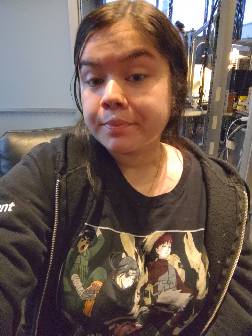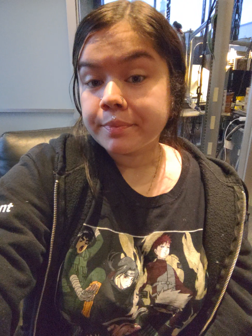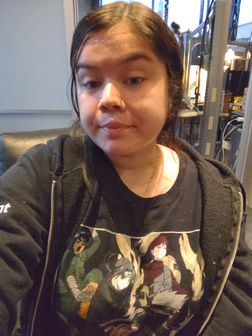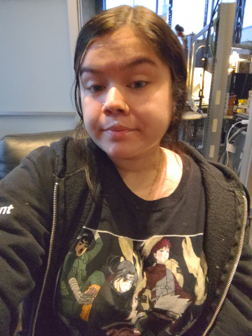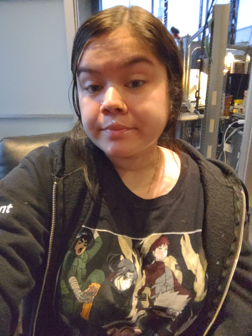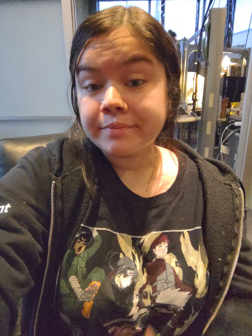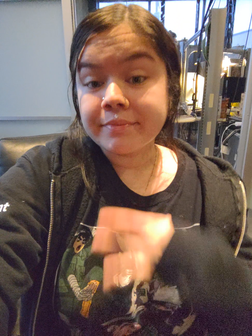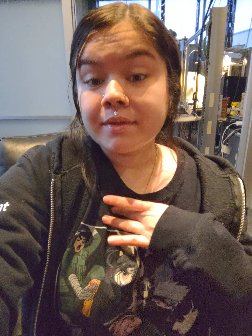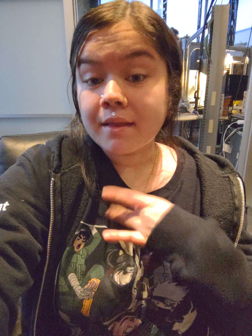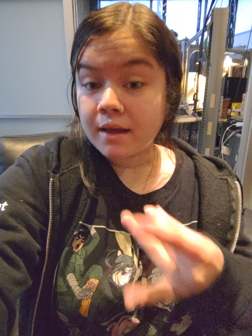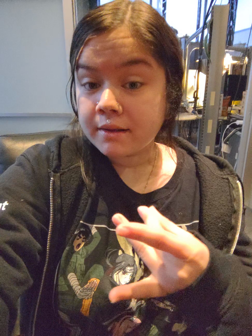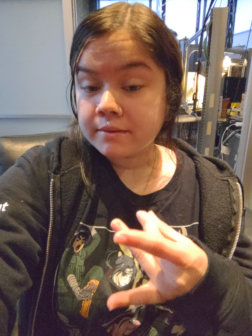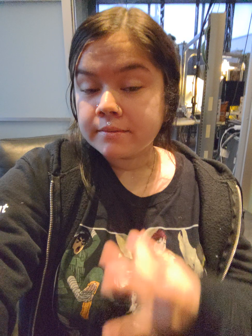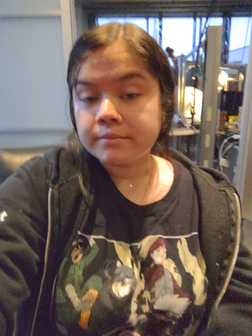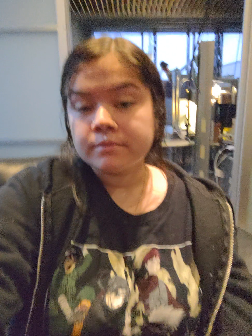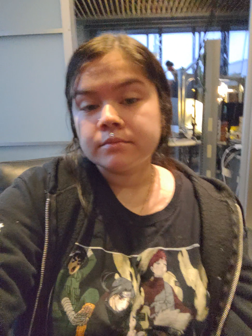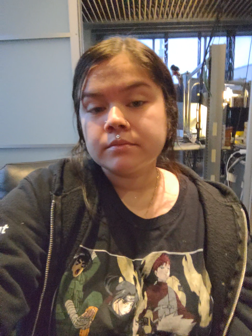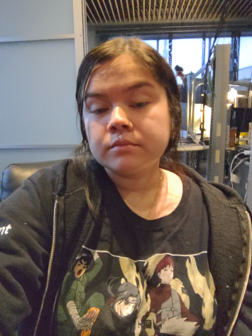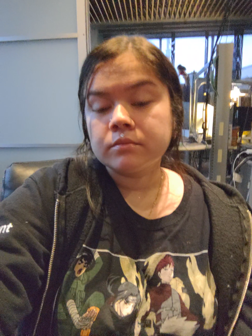like